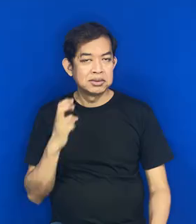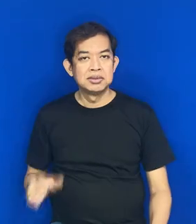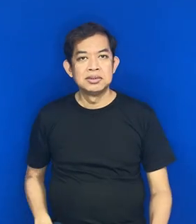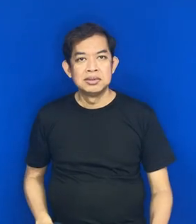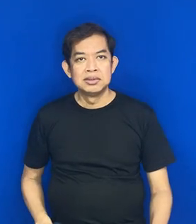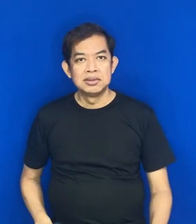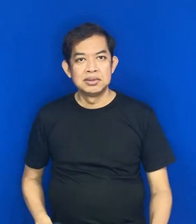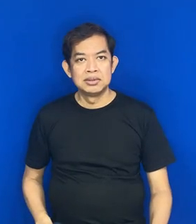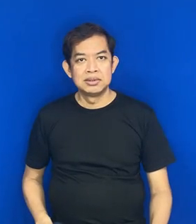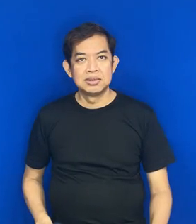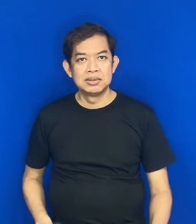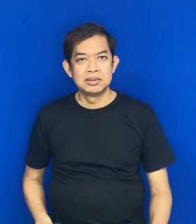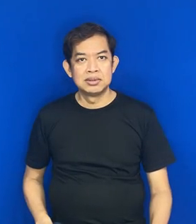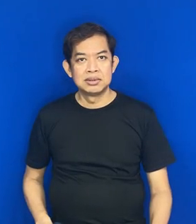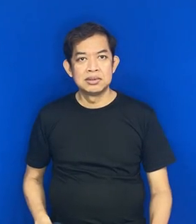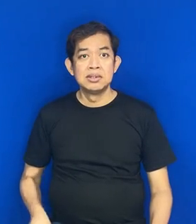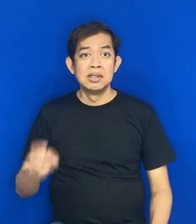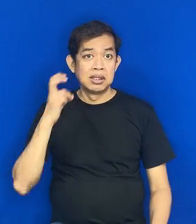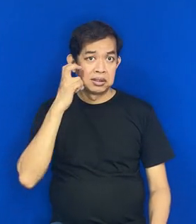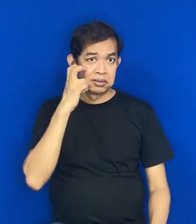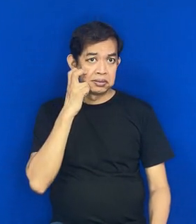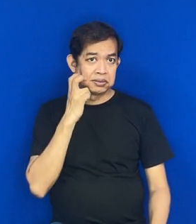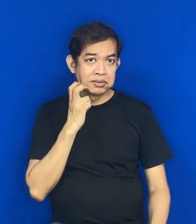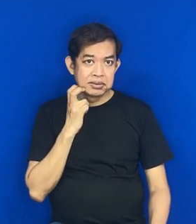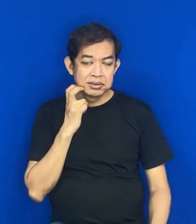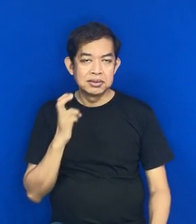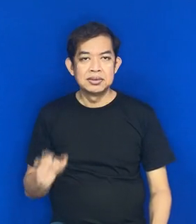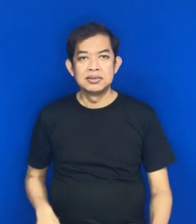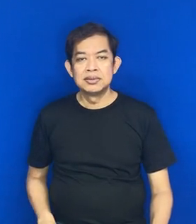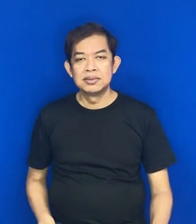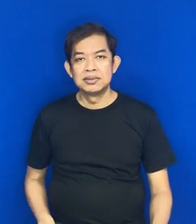wine